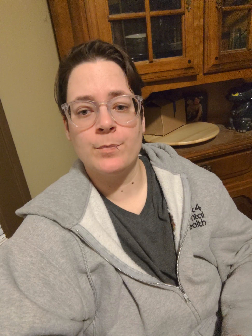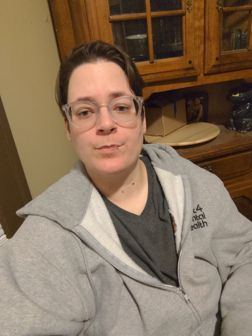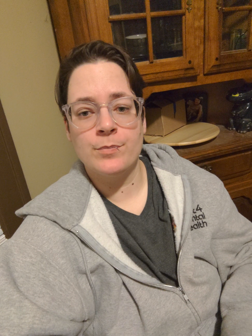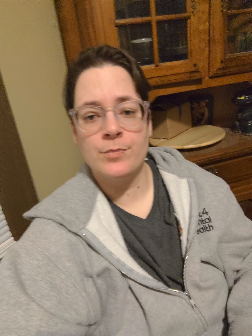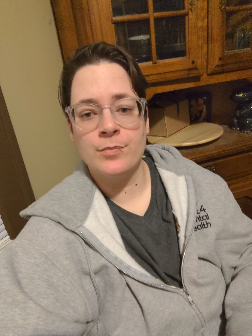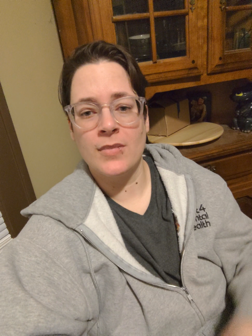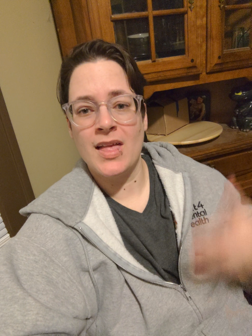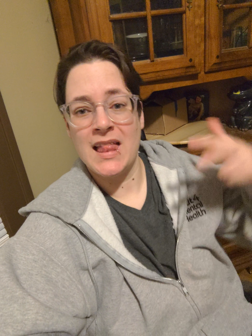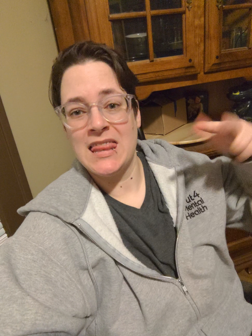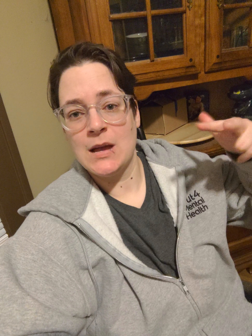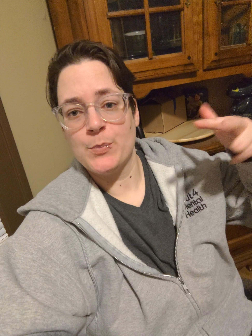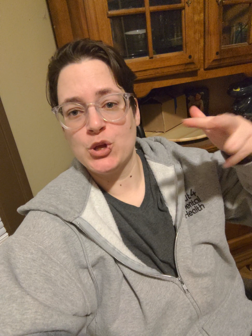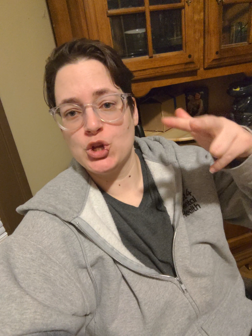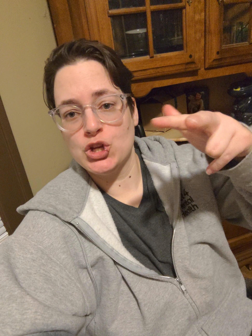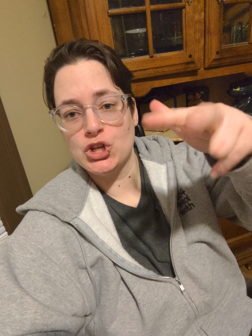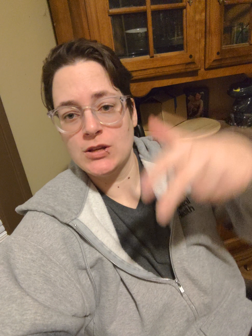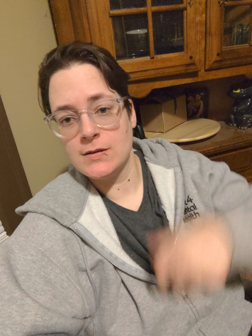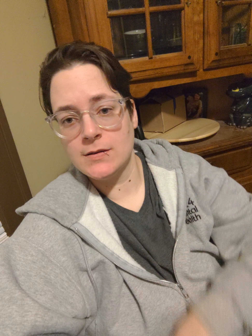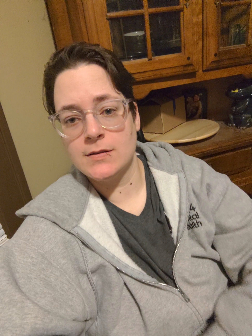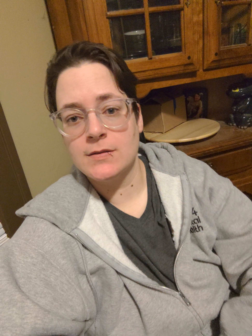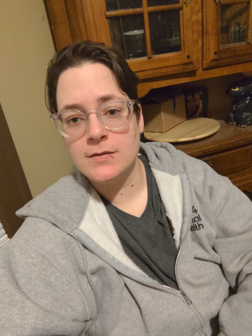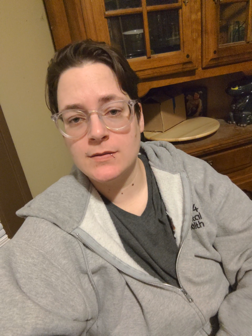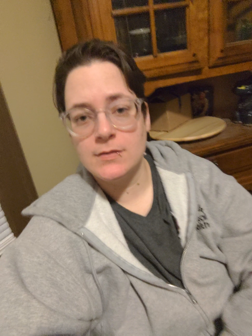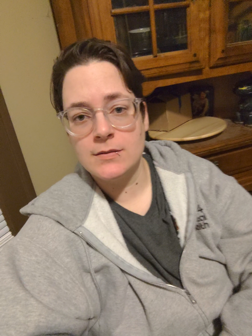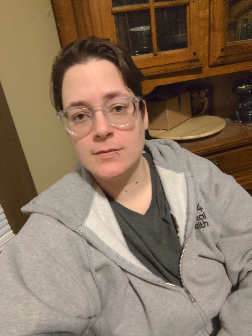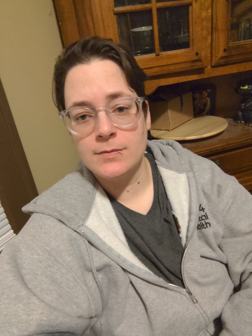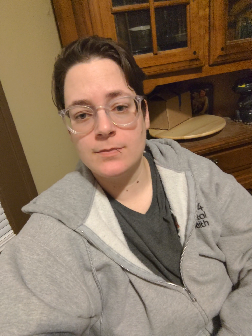helicopter